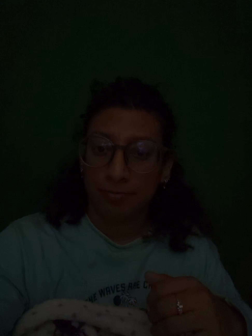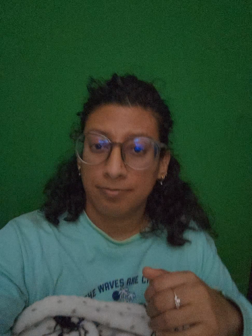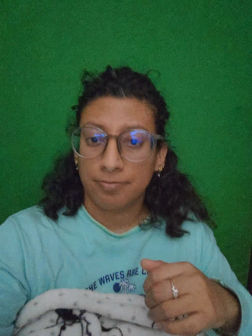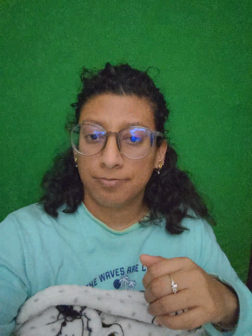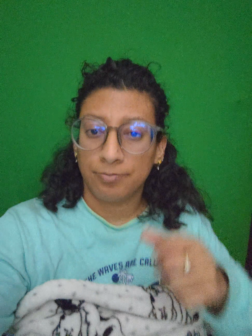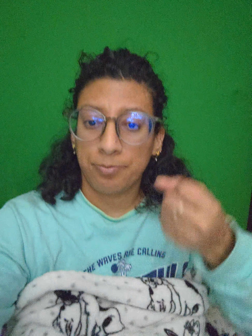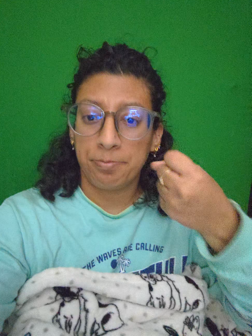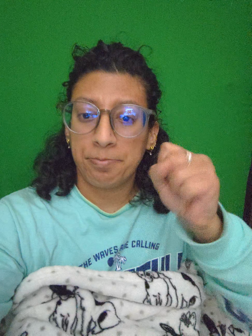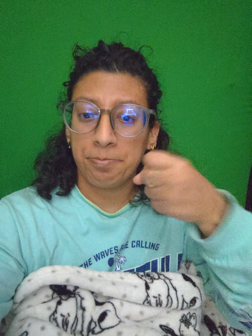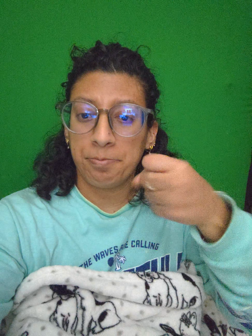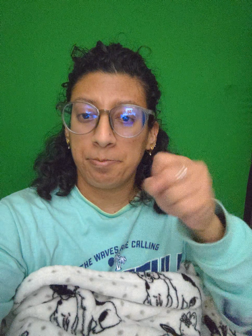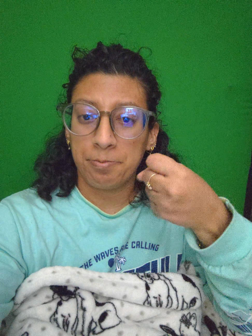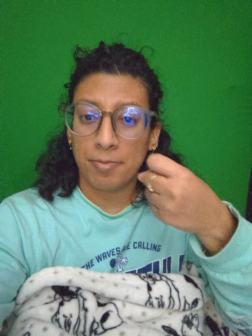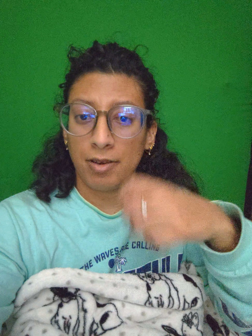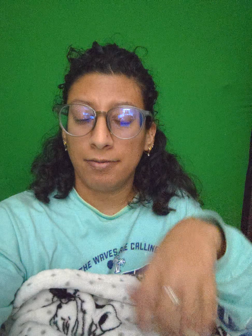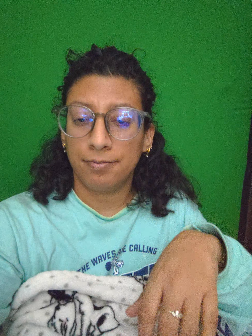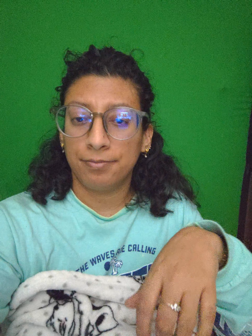make